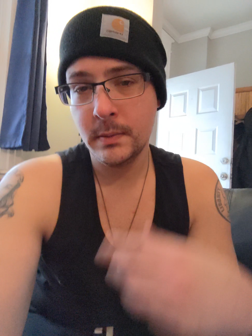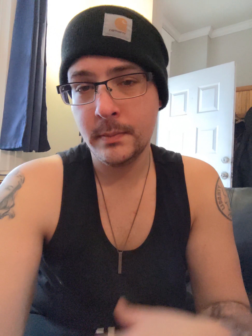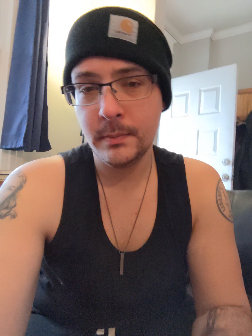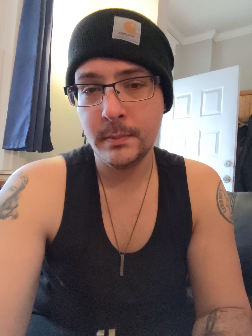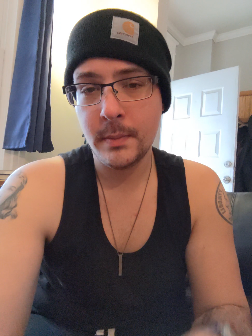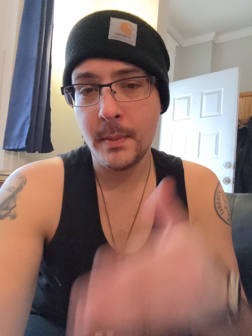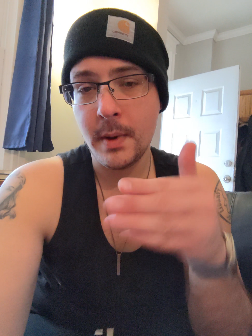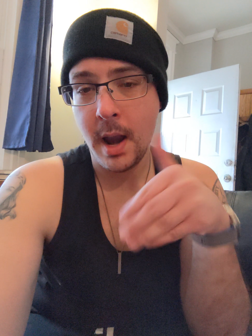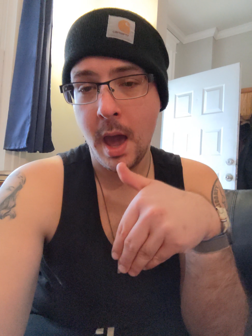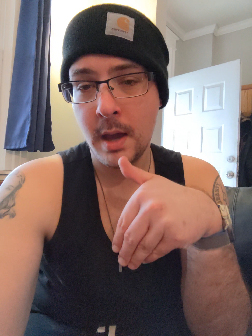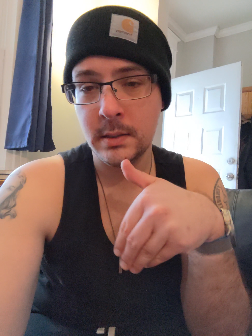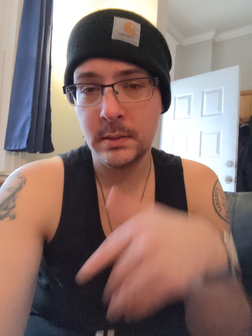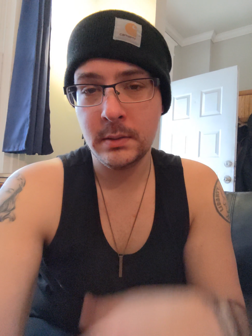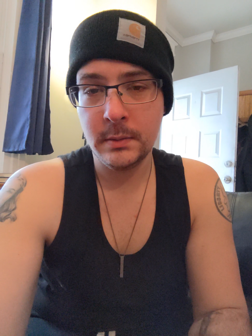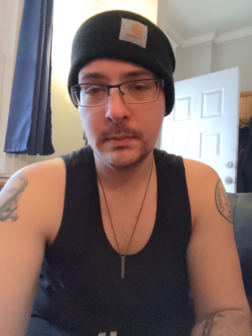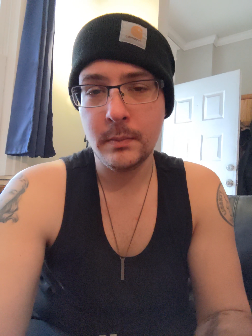night